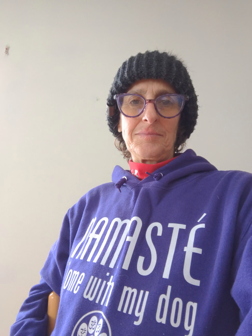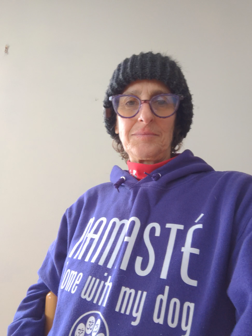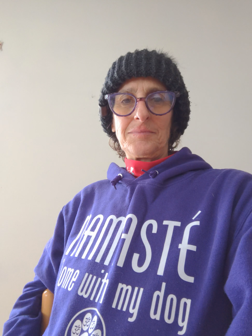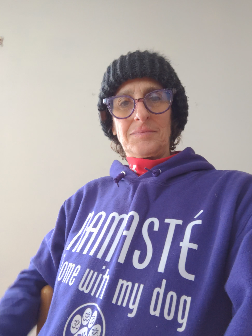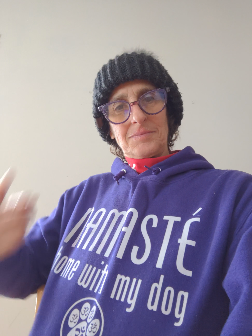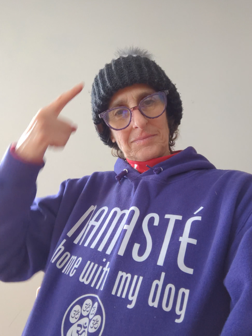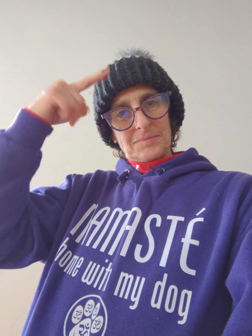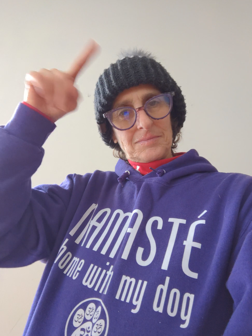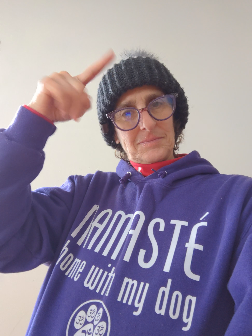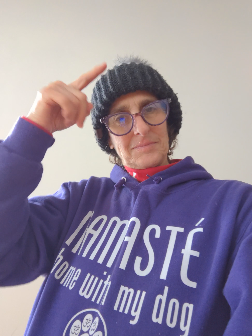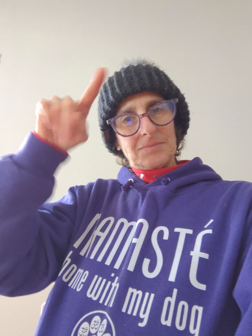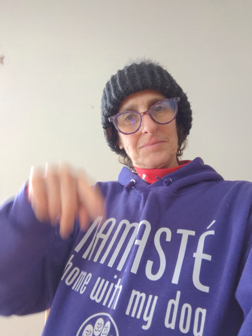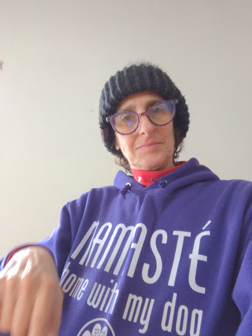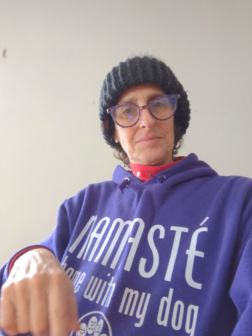for